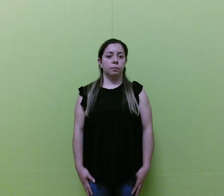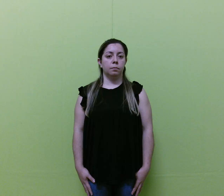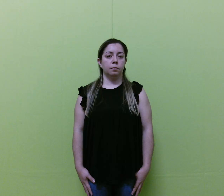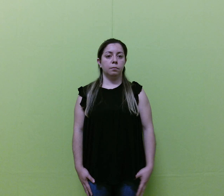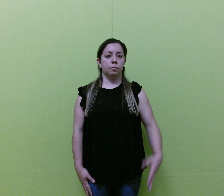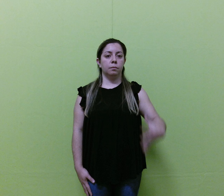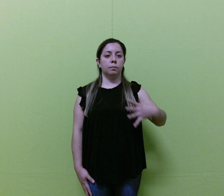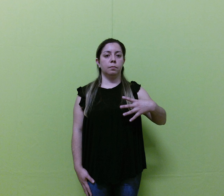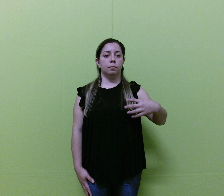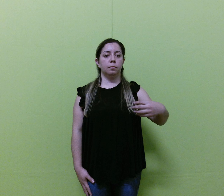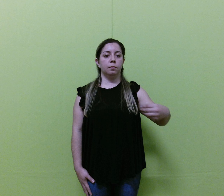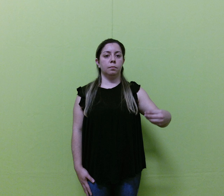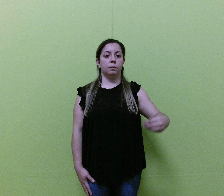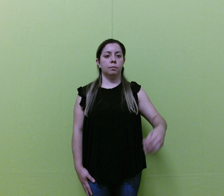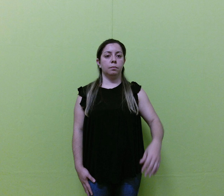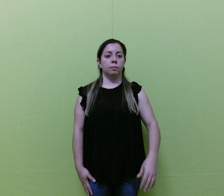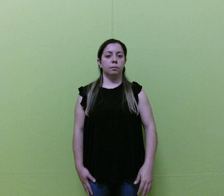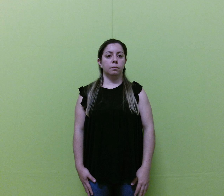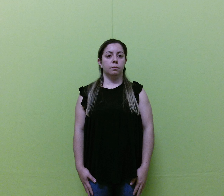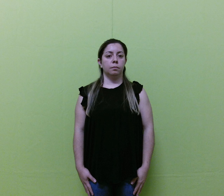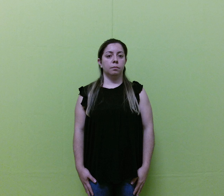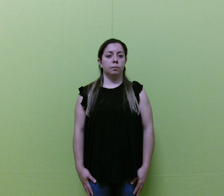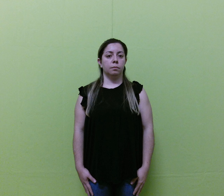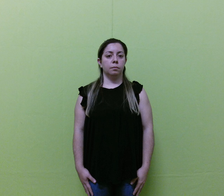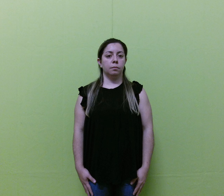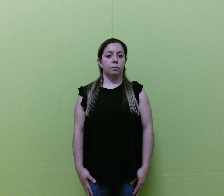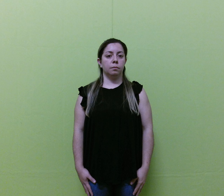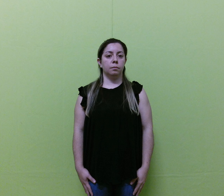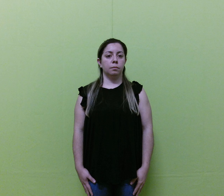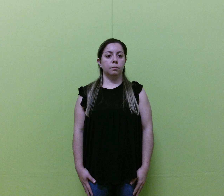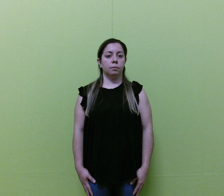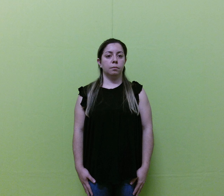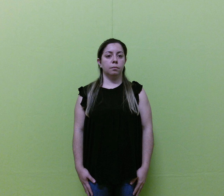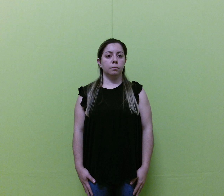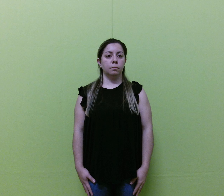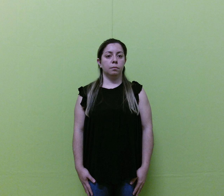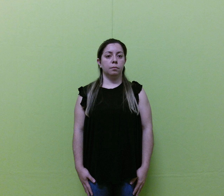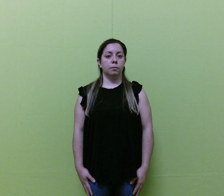filho